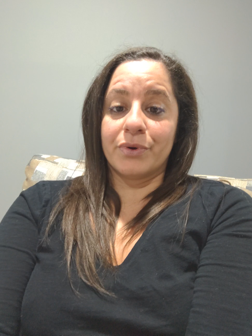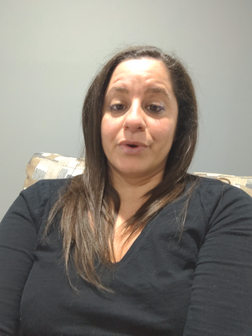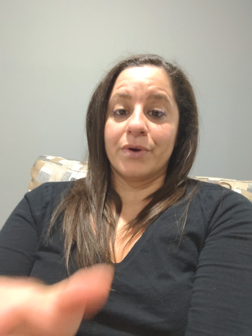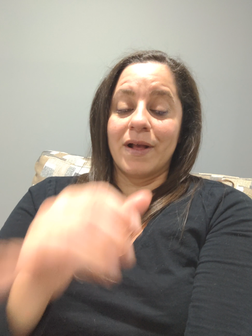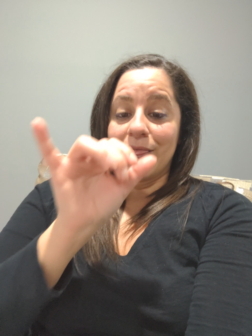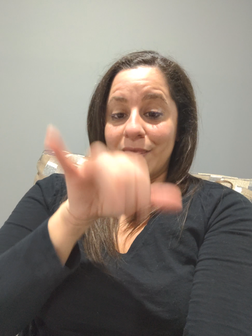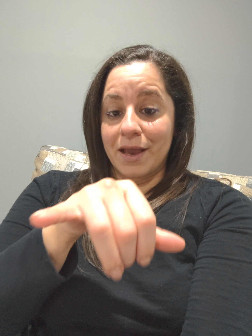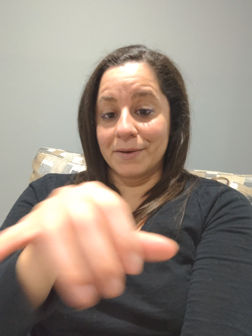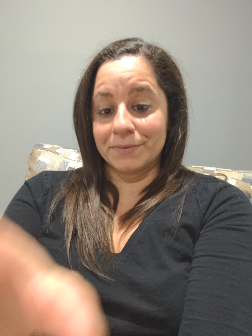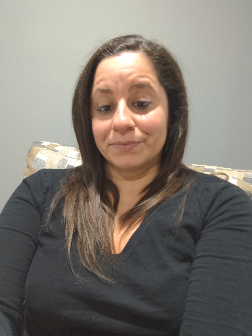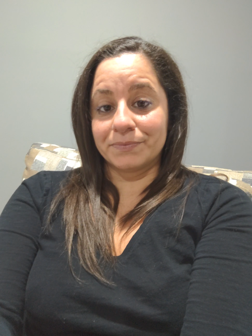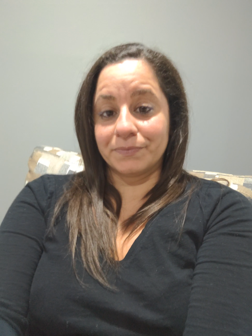that